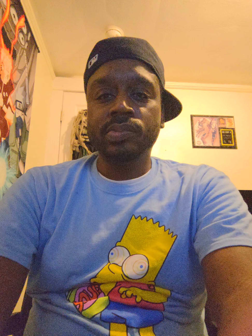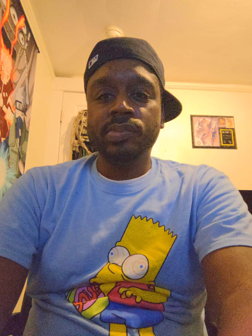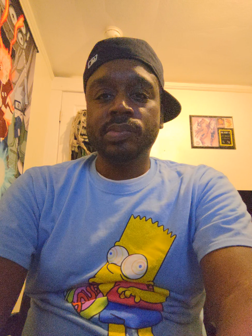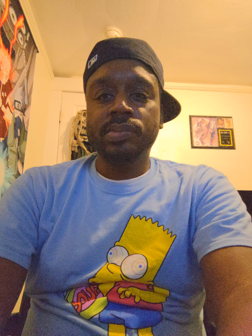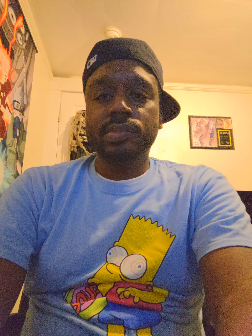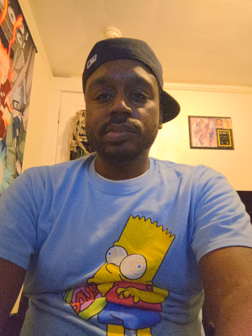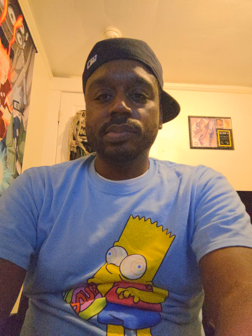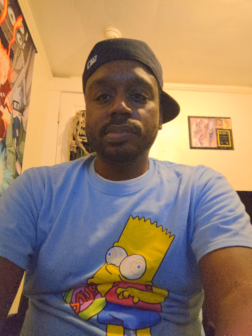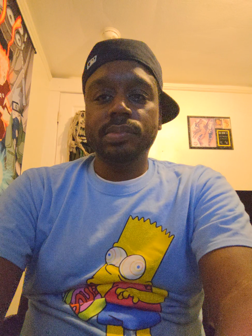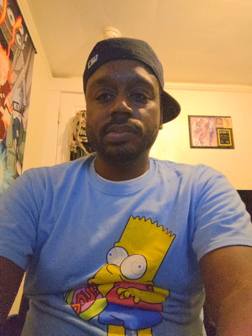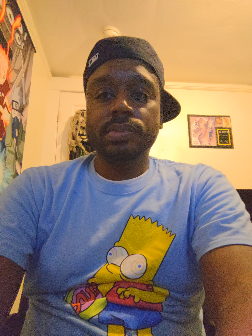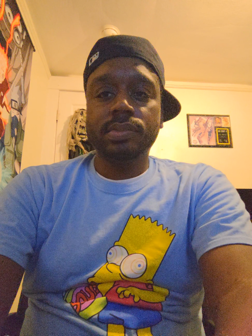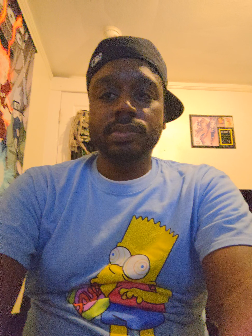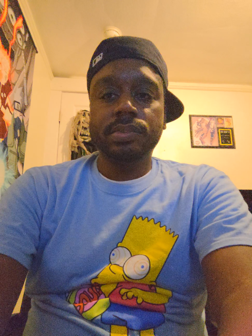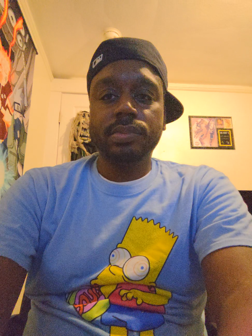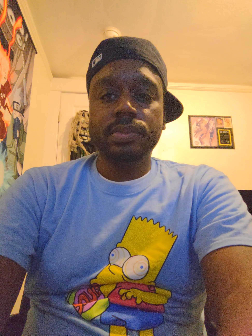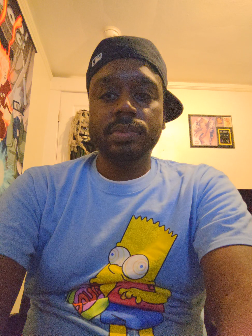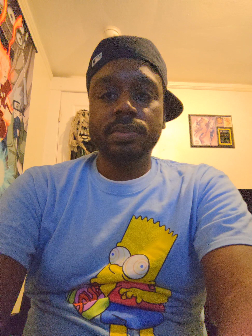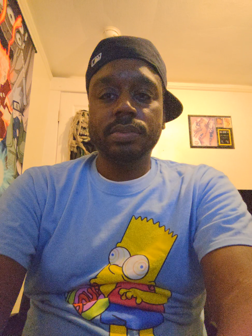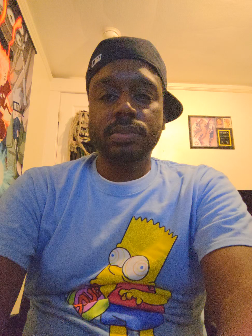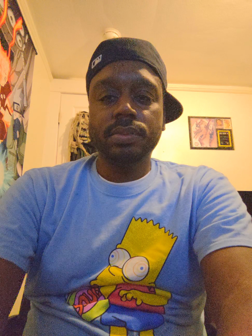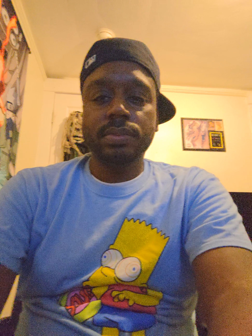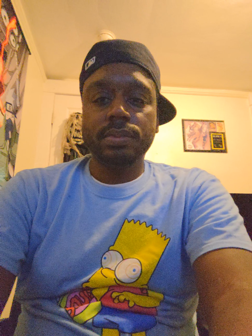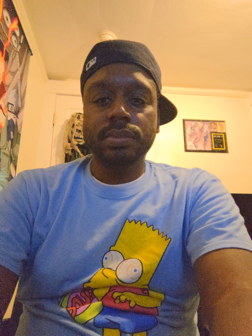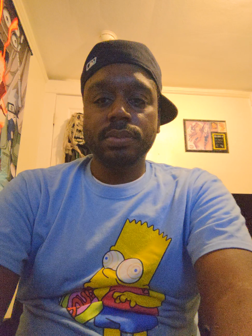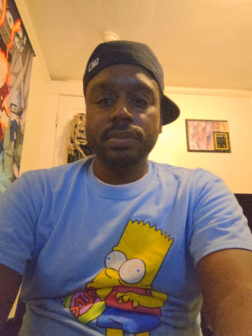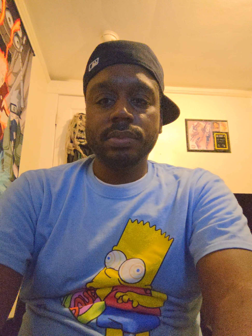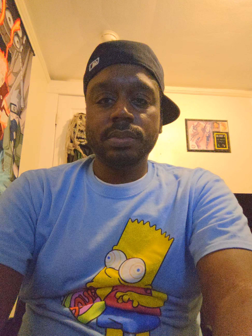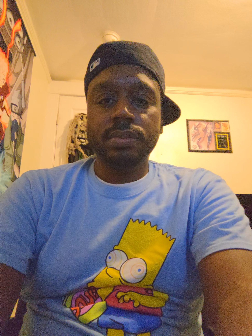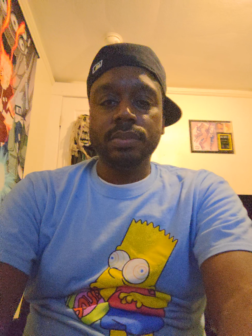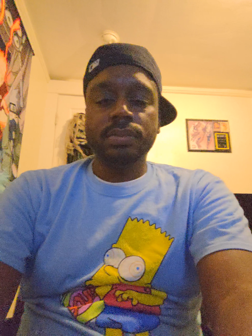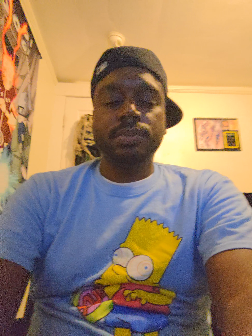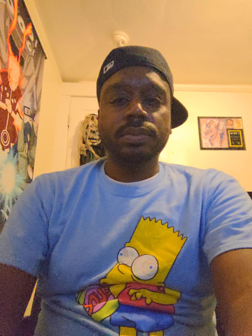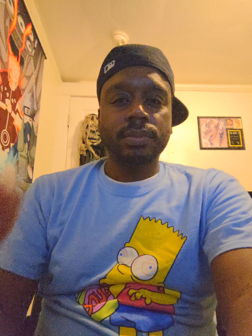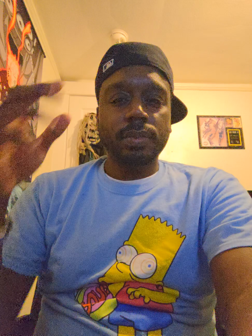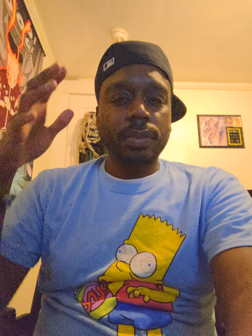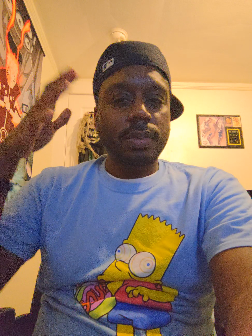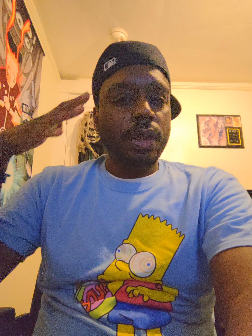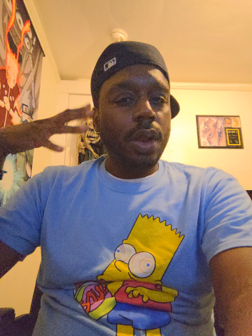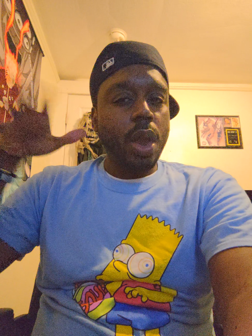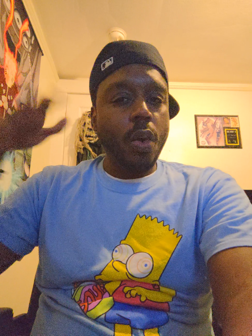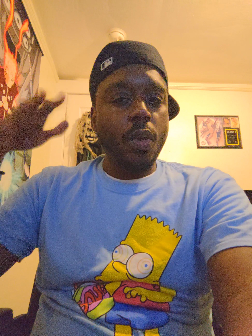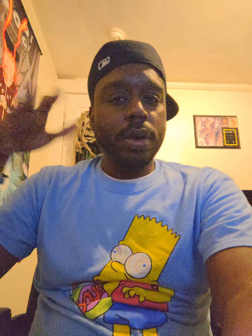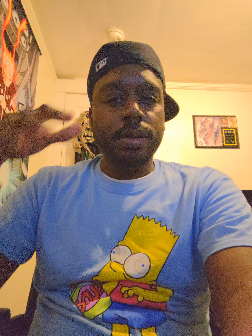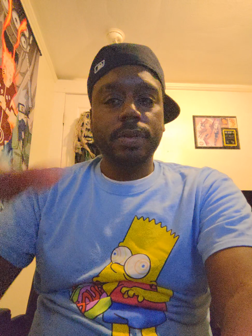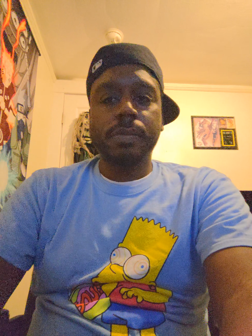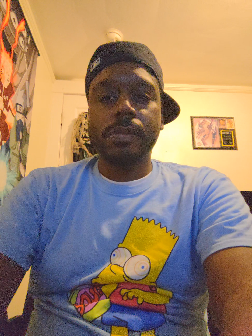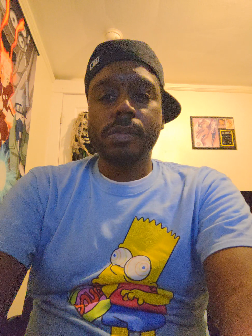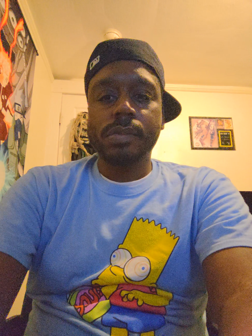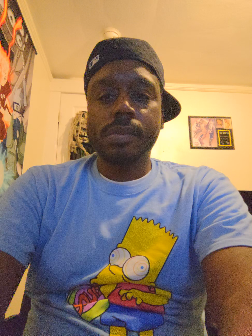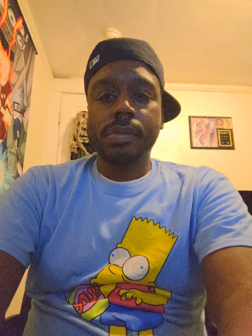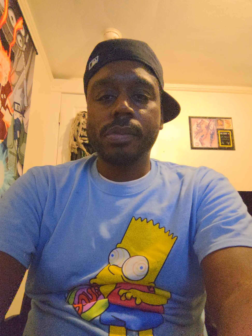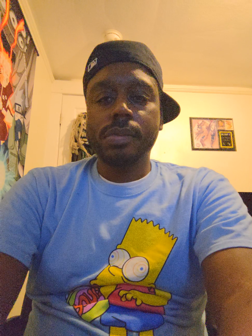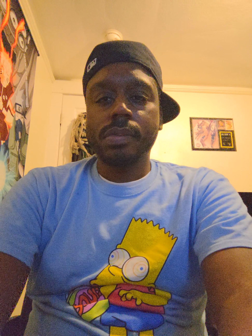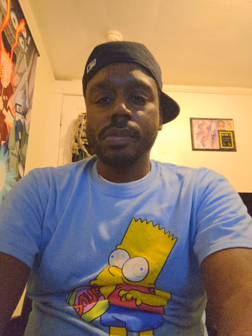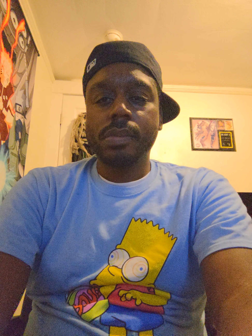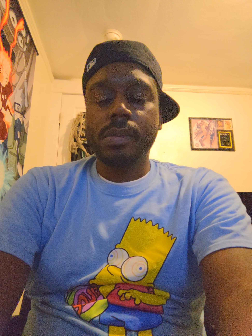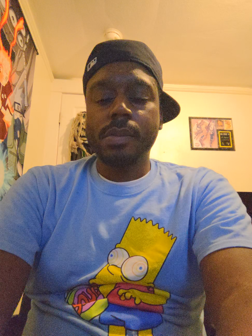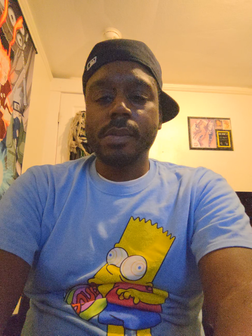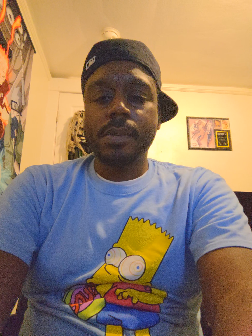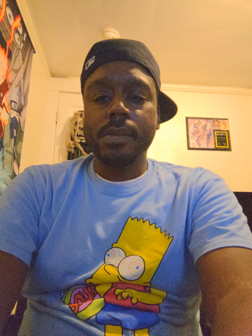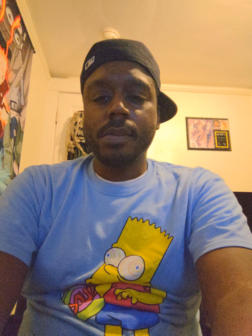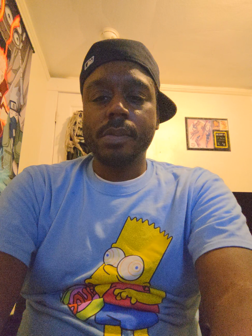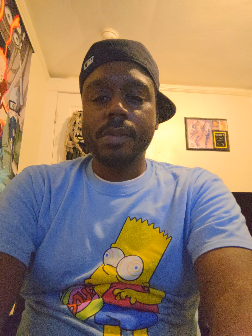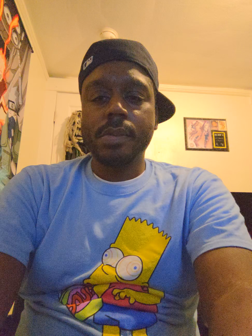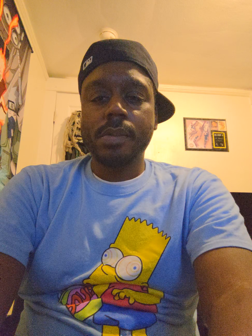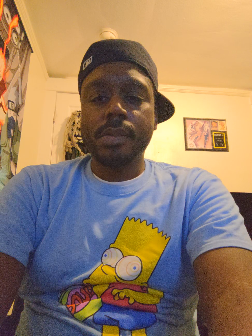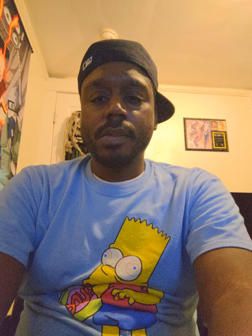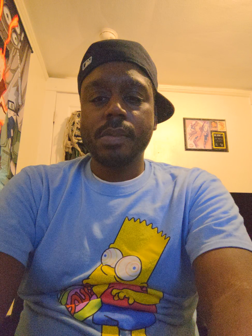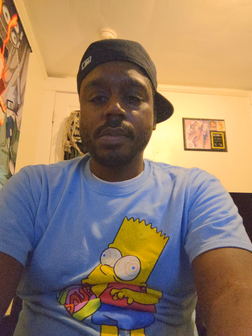noisy